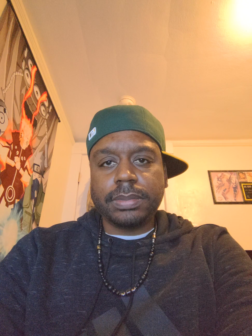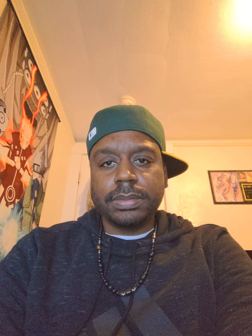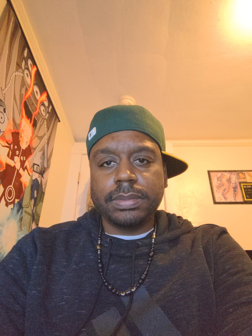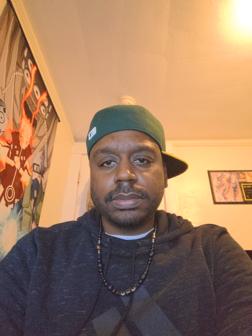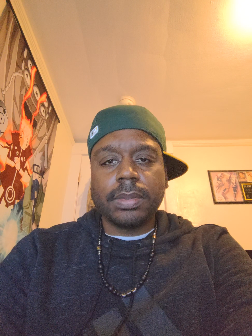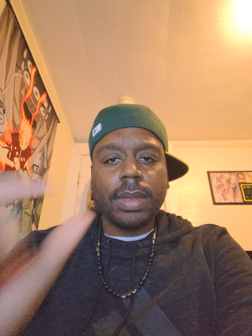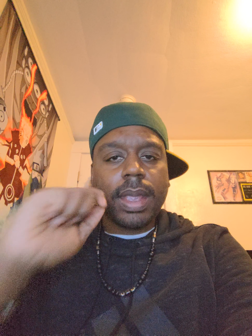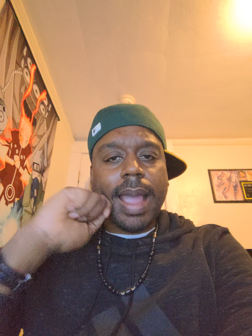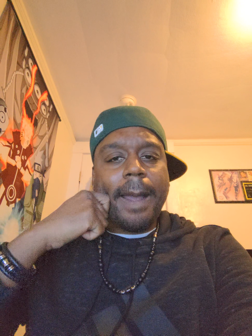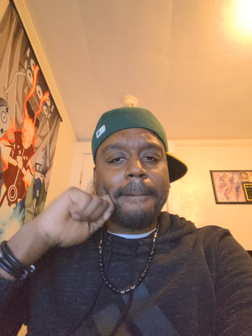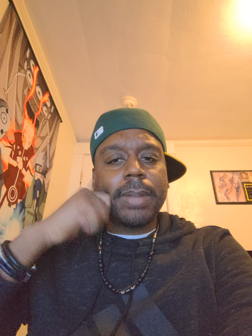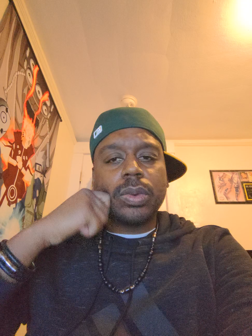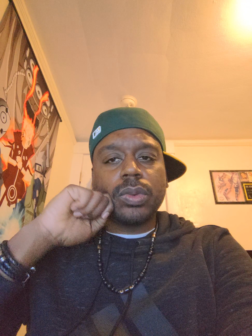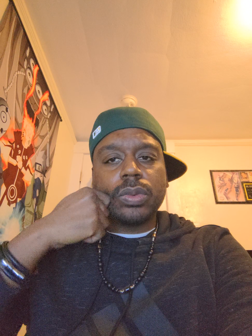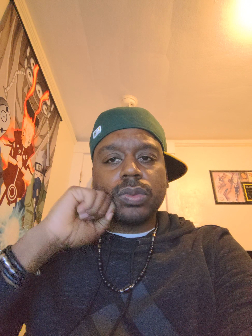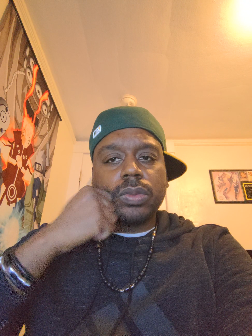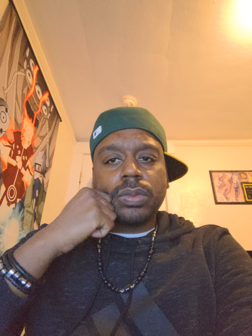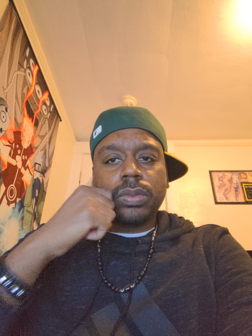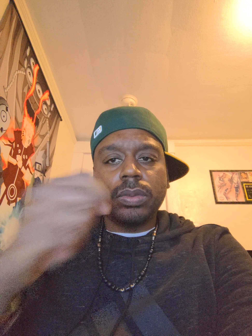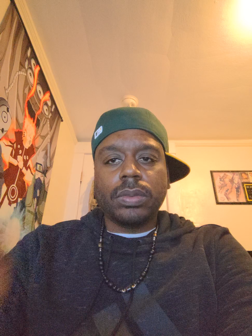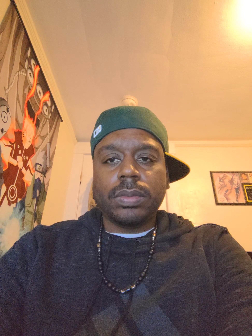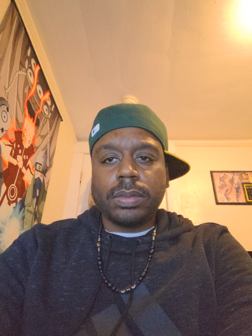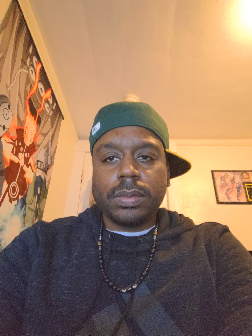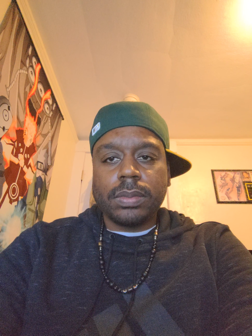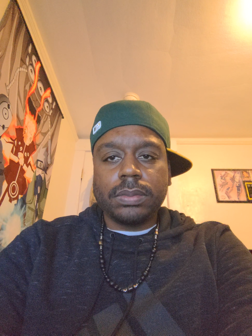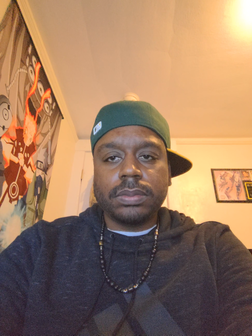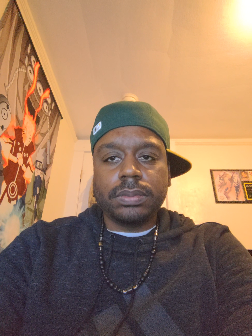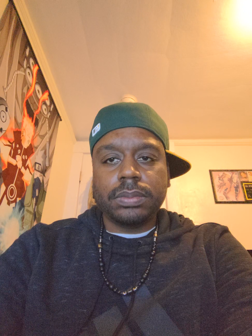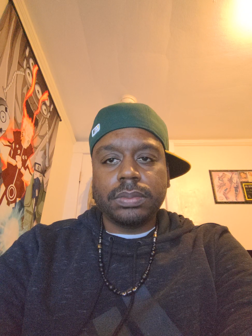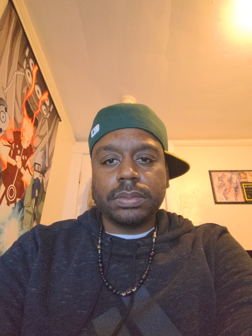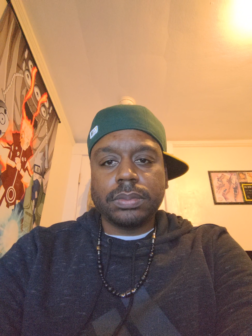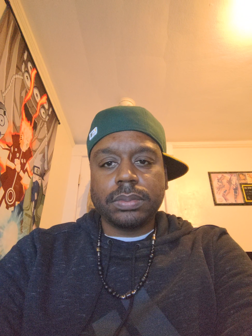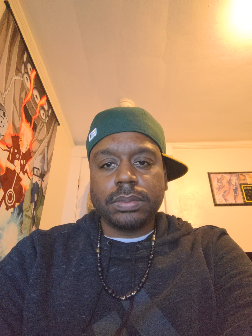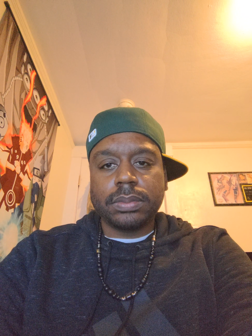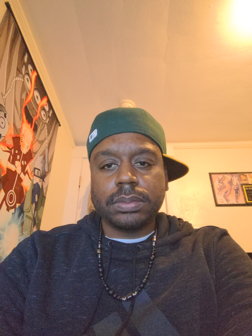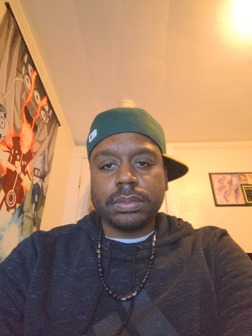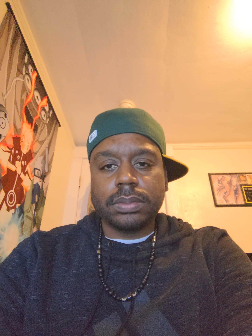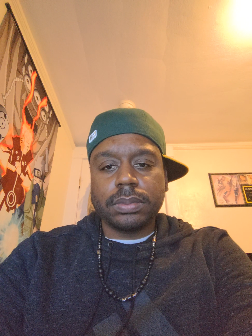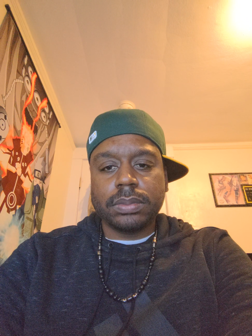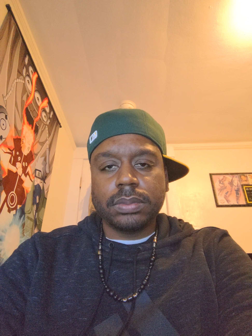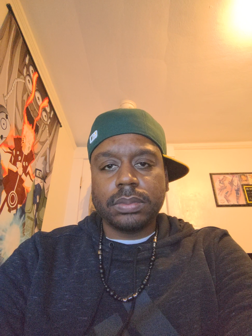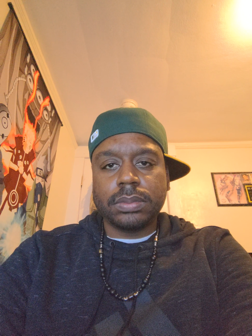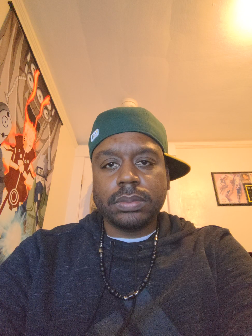apple